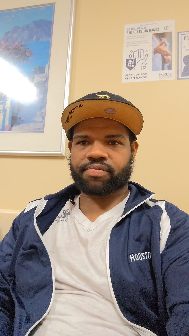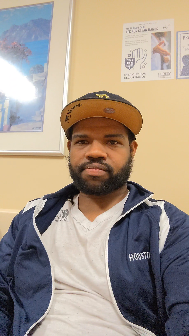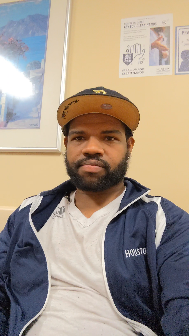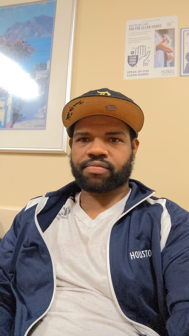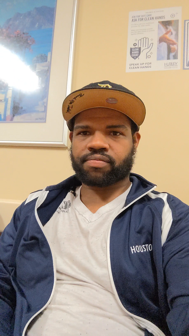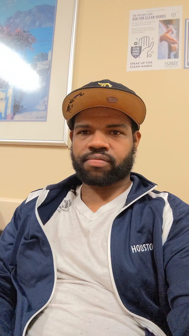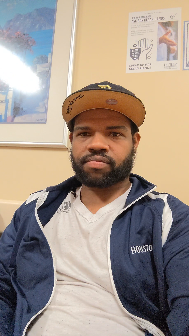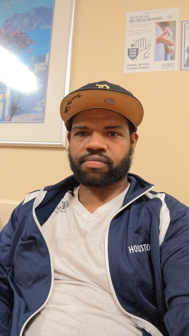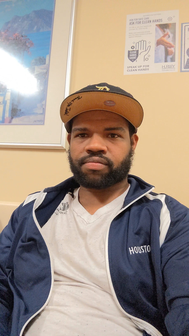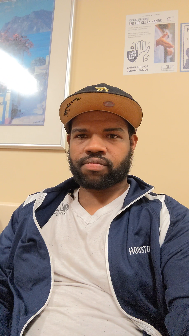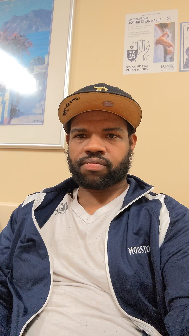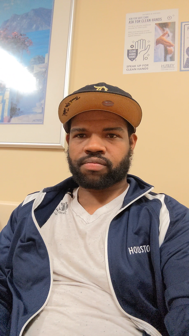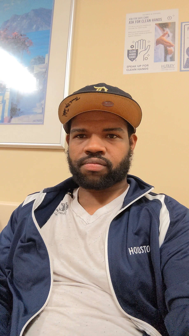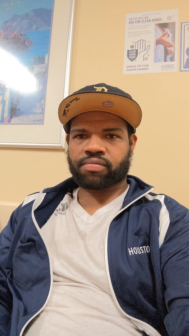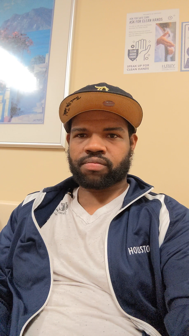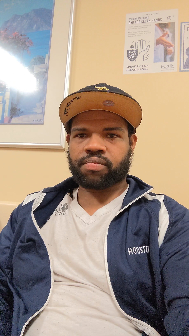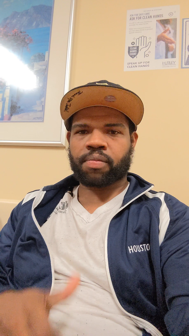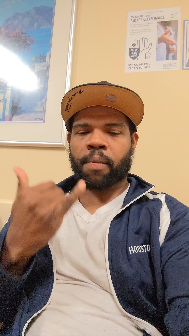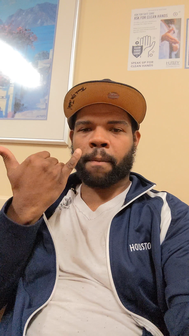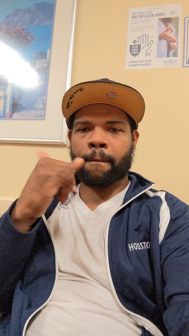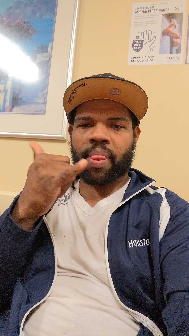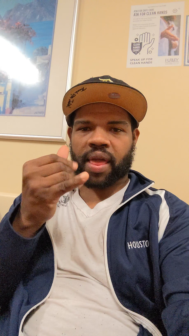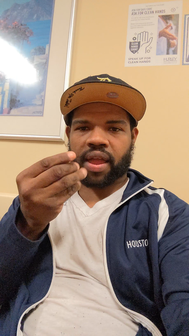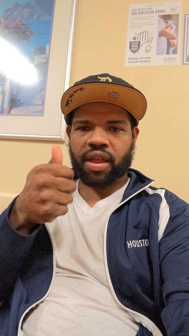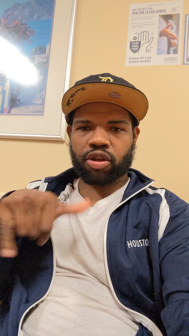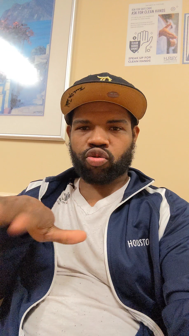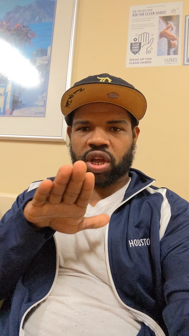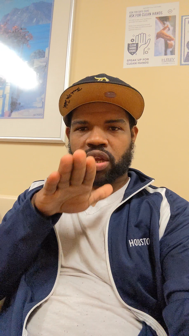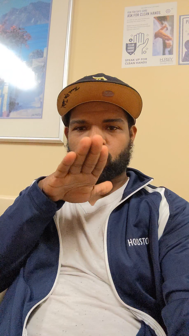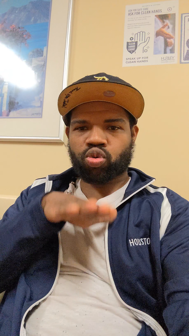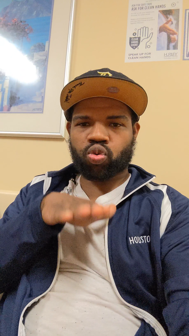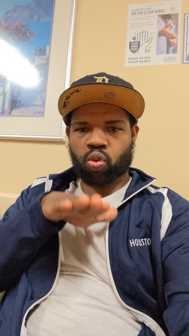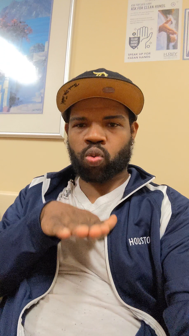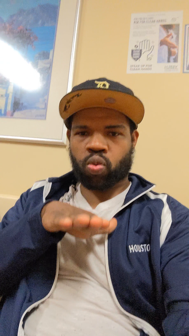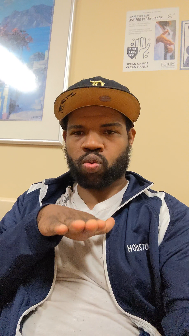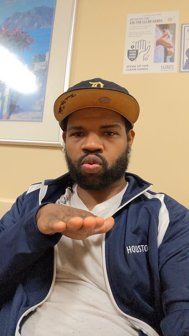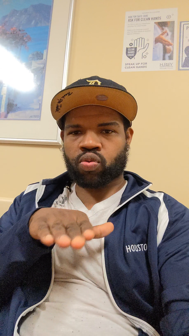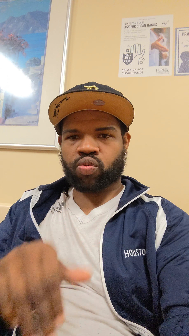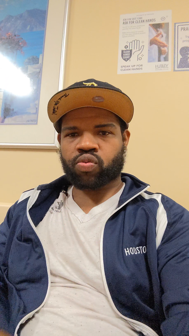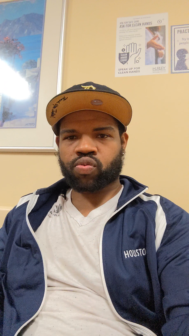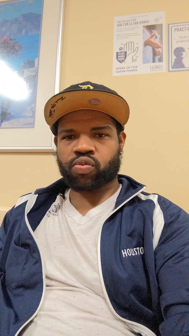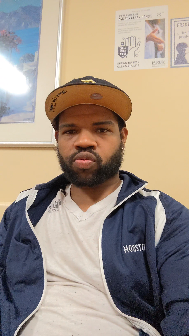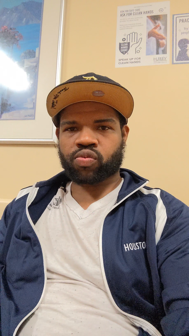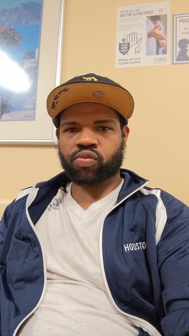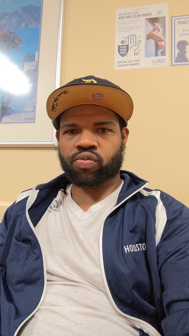playground